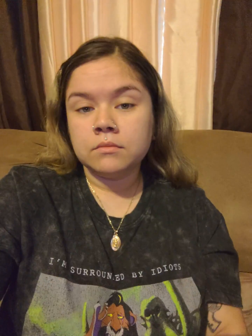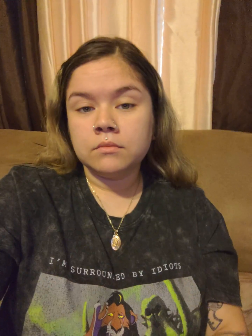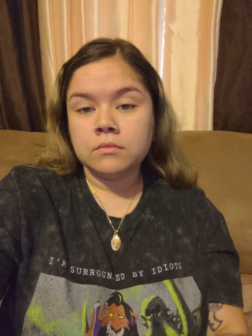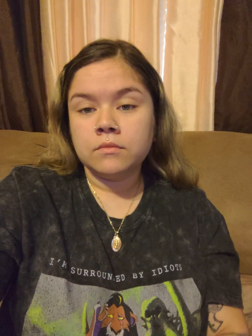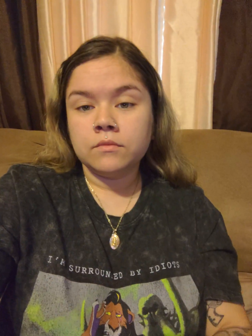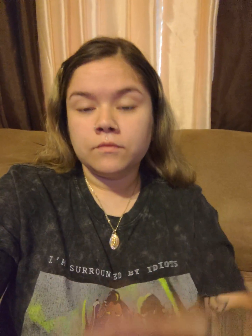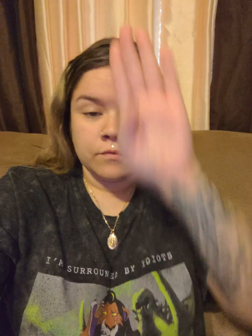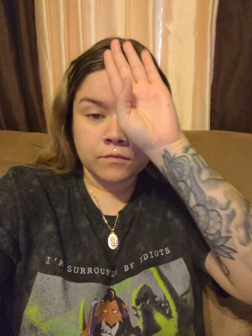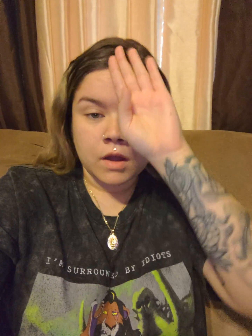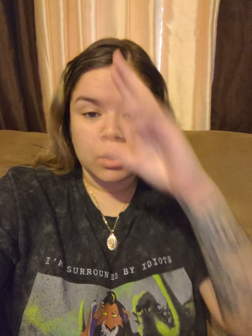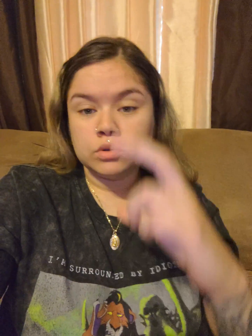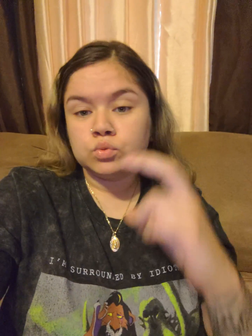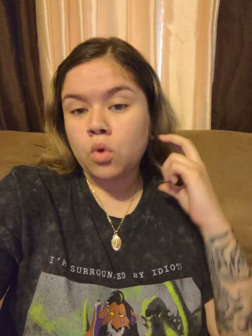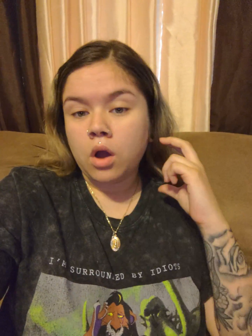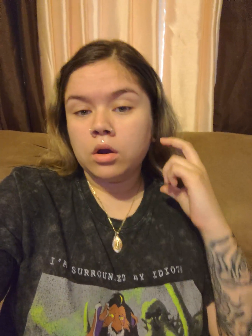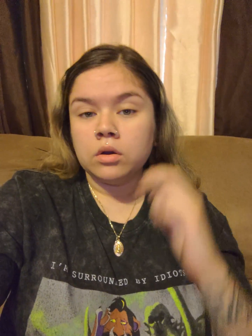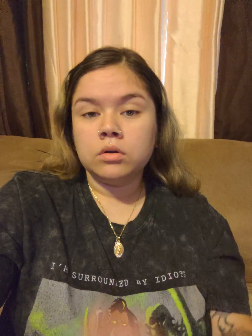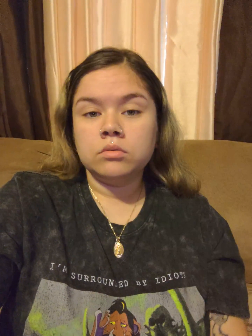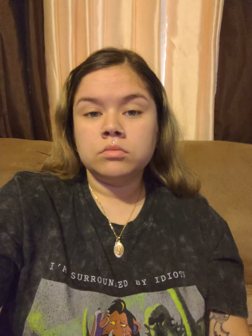fire truck